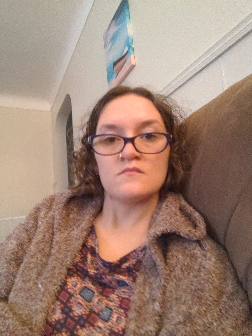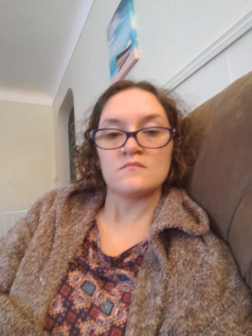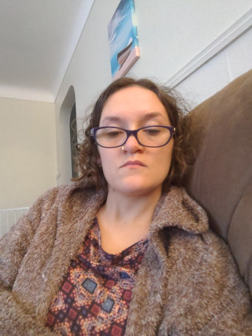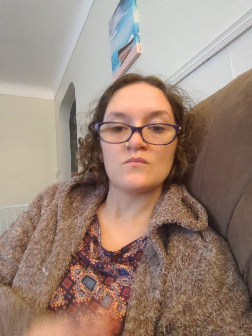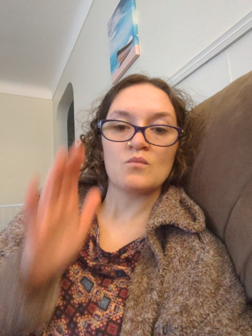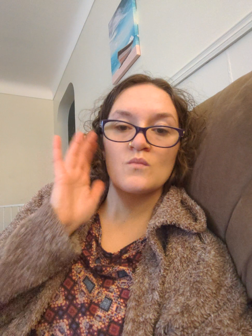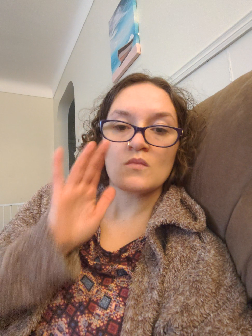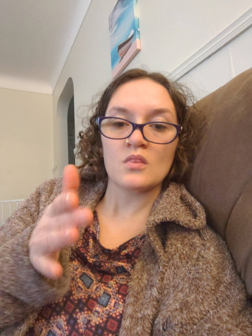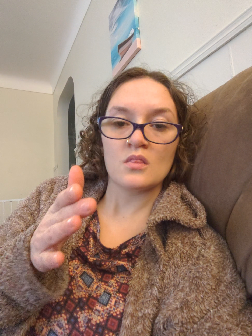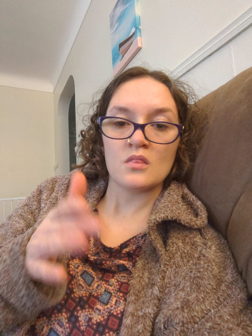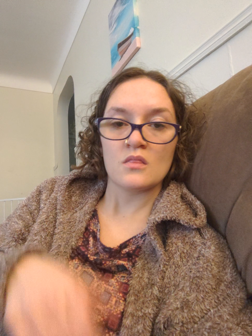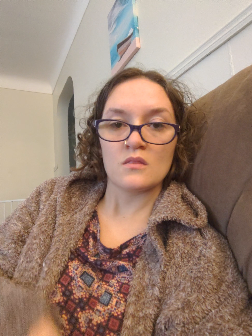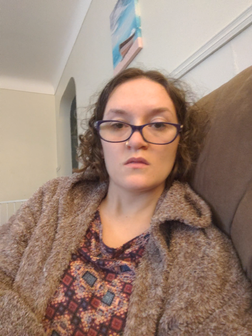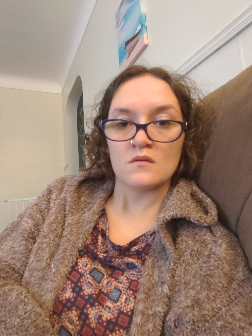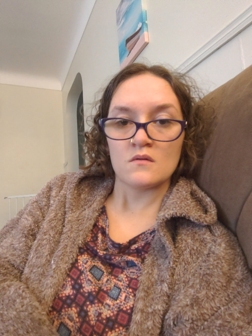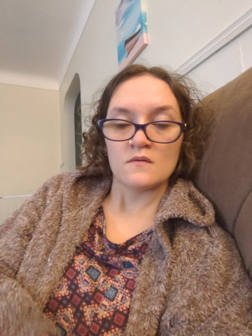will